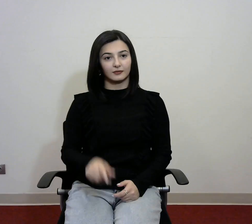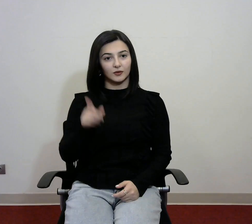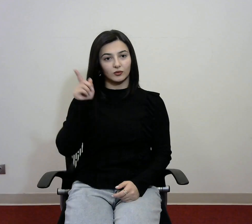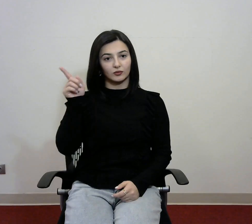O